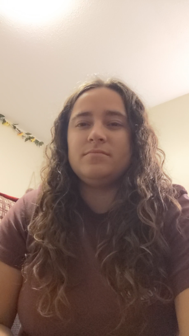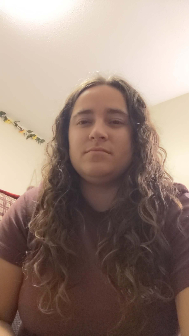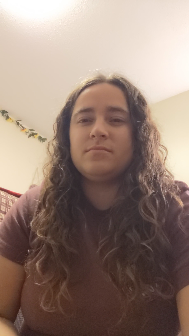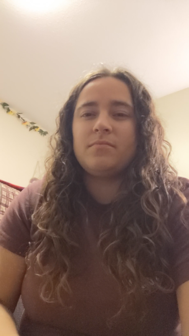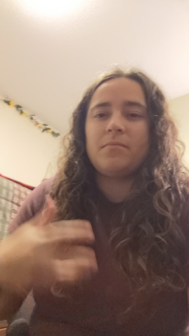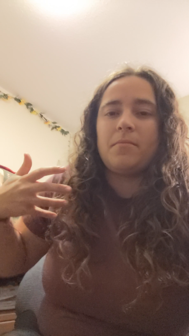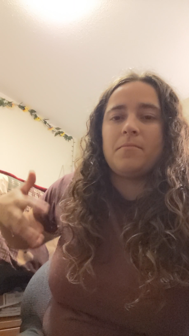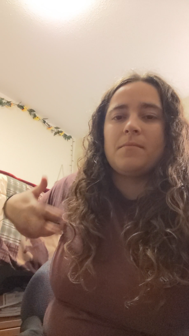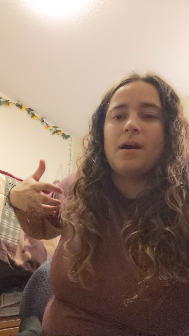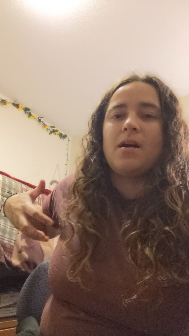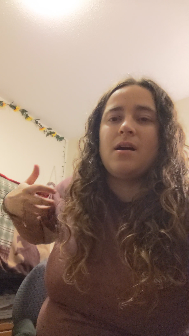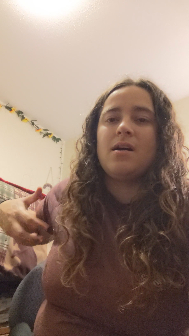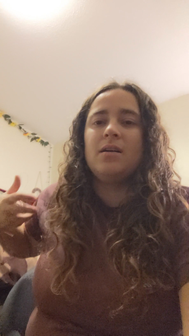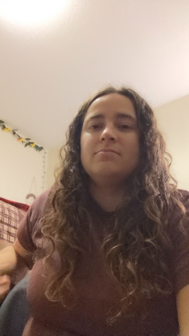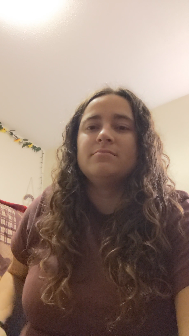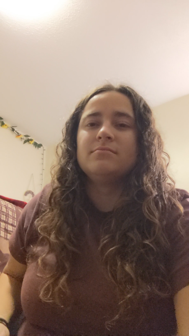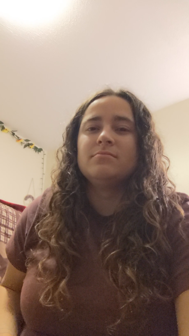monkey